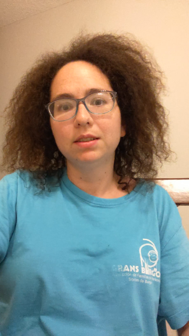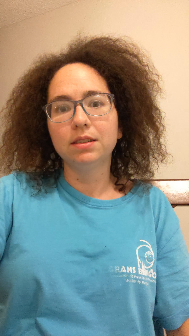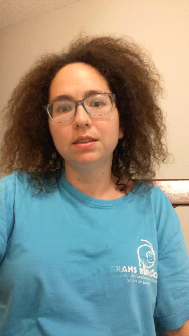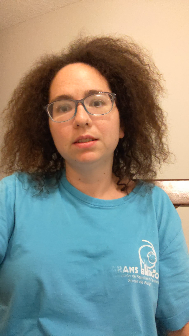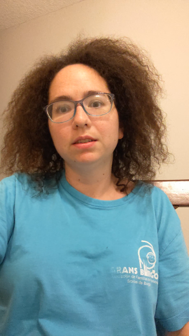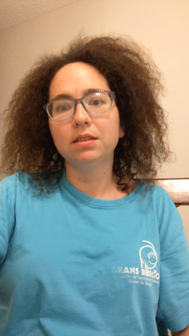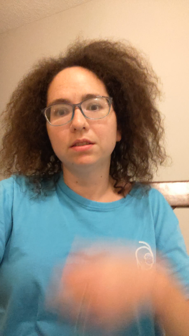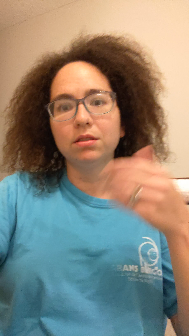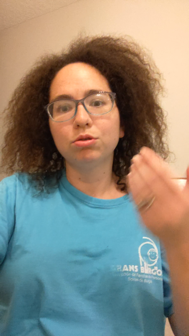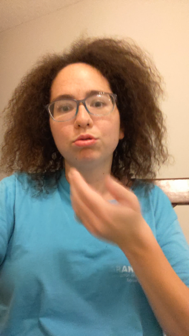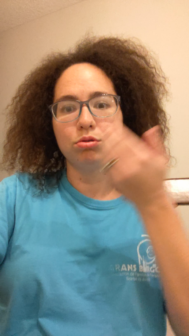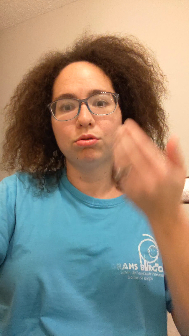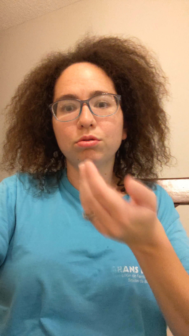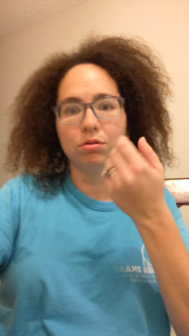new